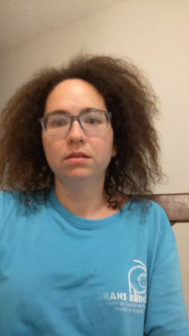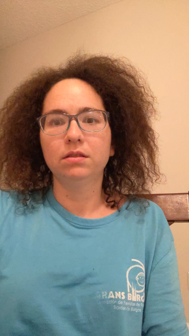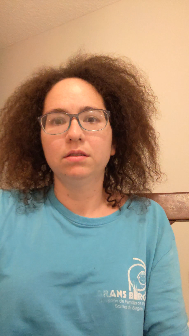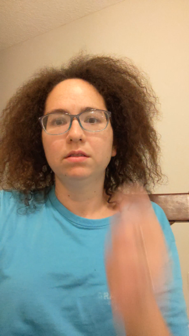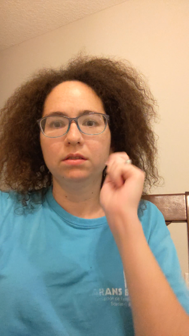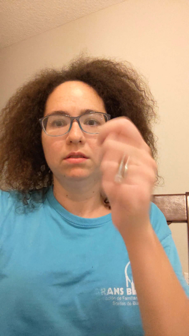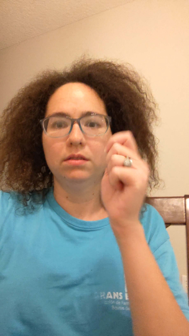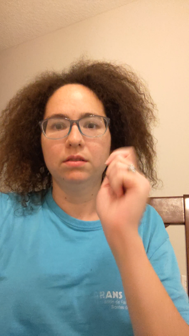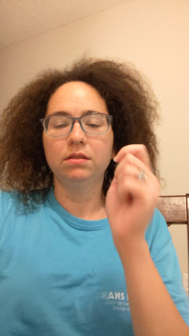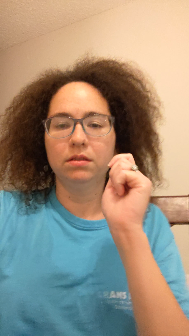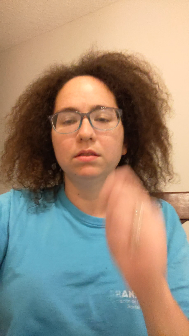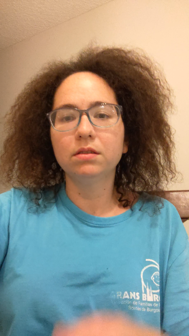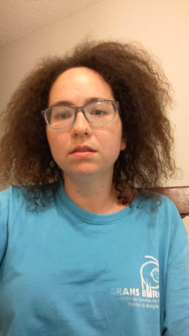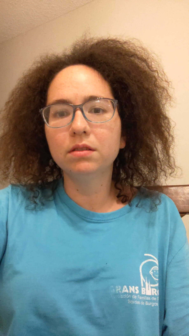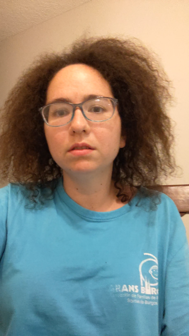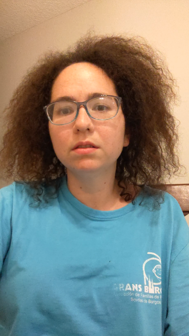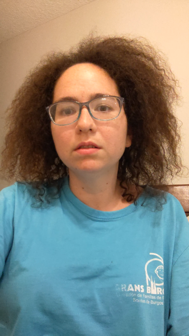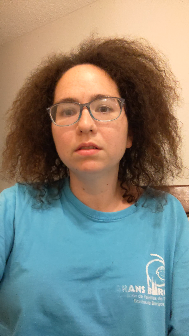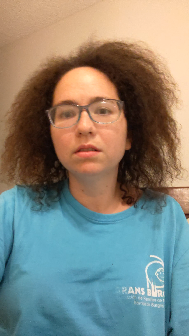hammer